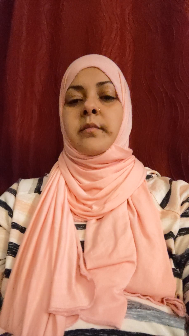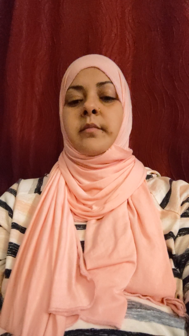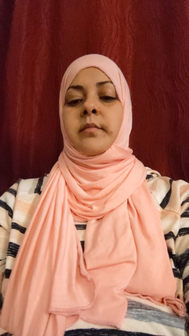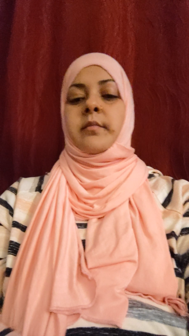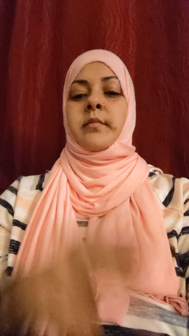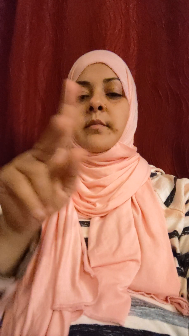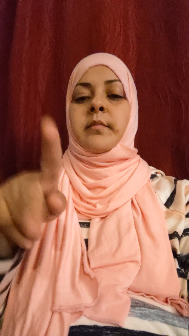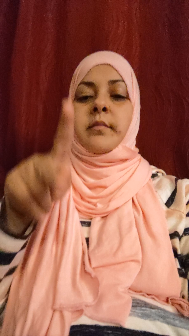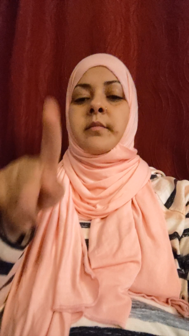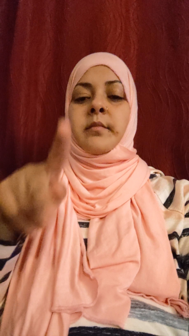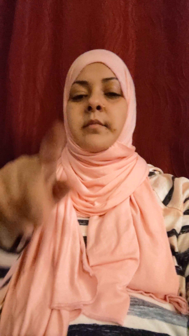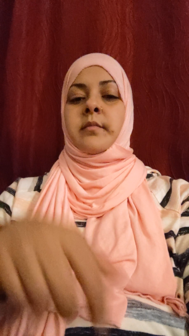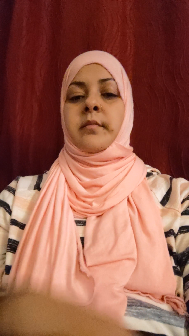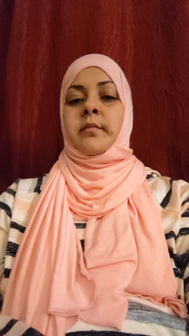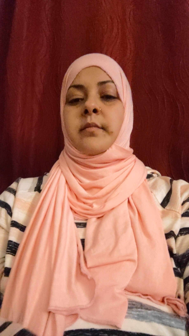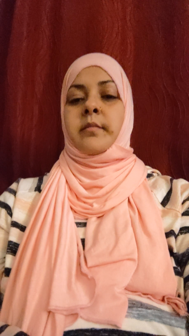people